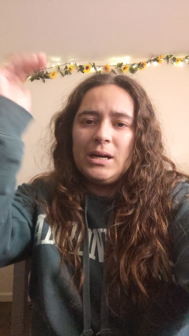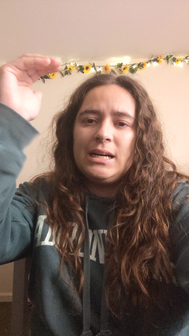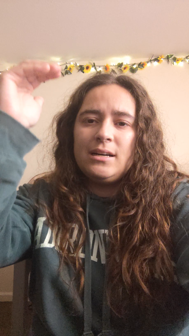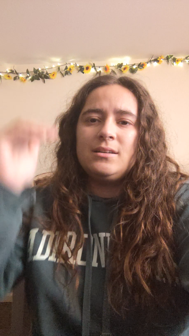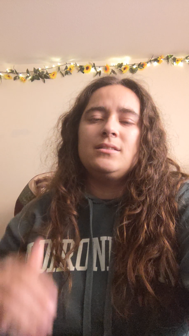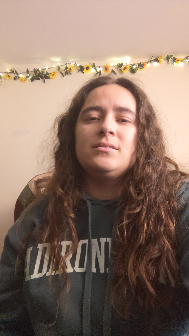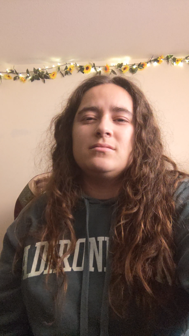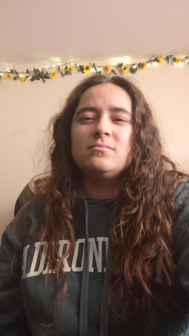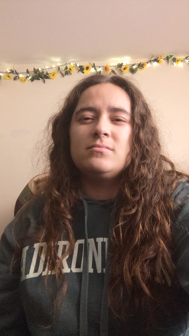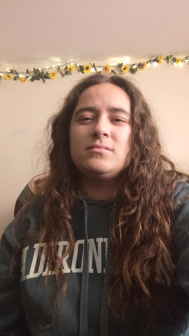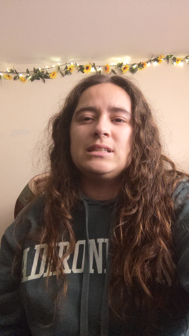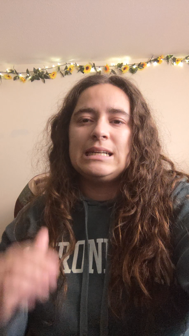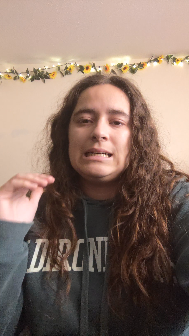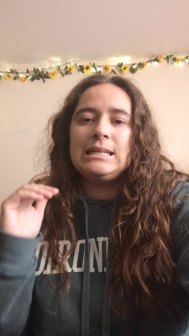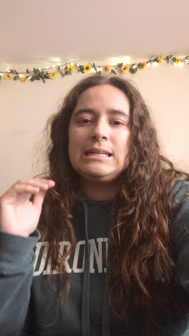little